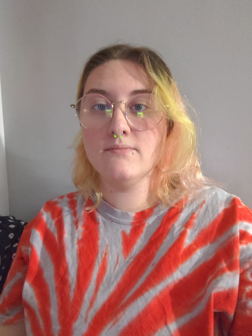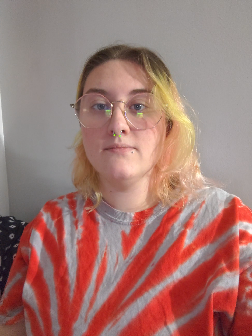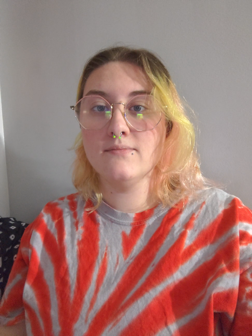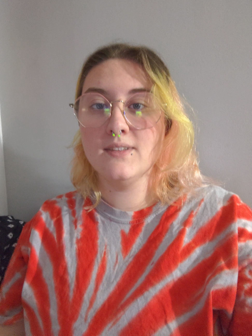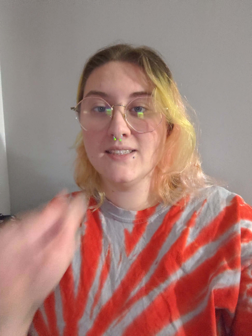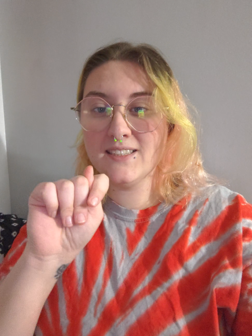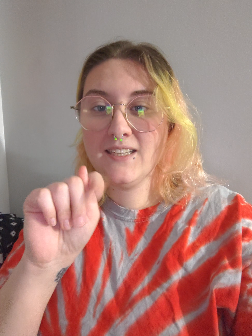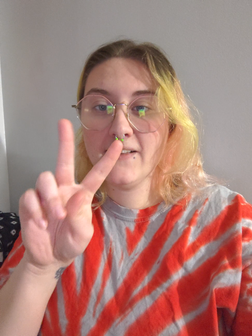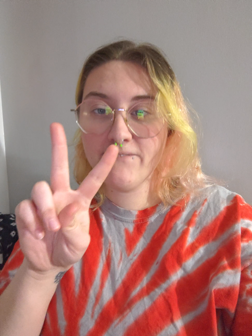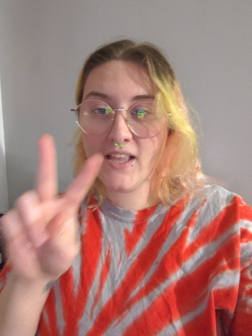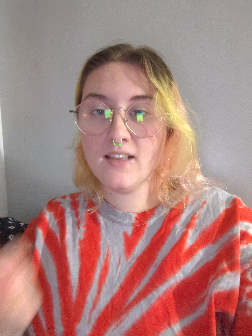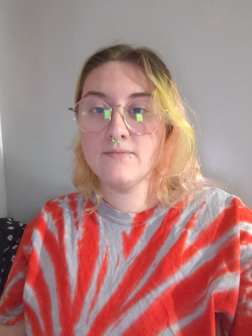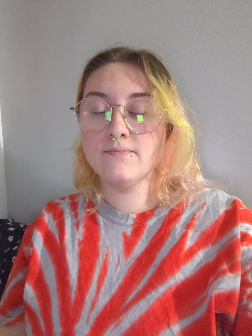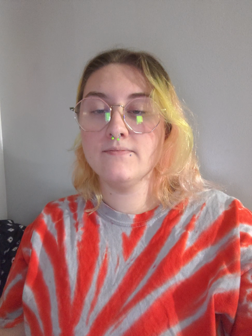TV